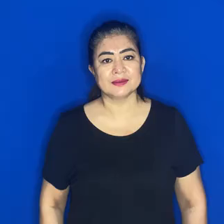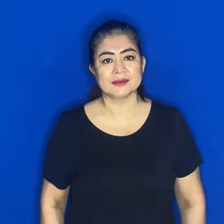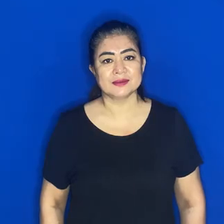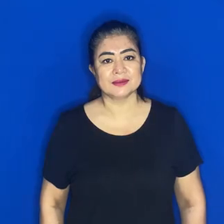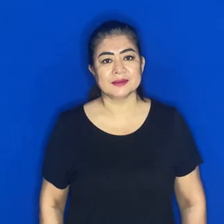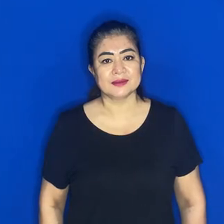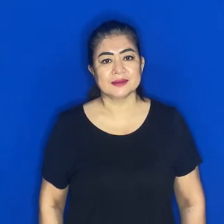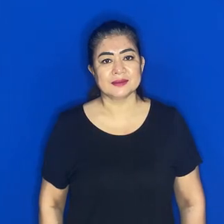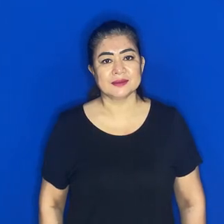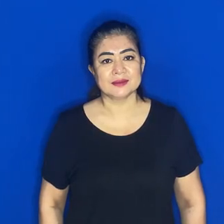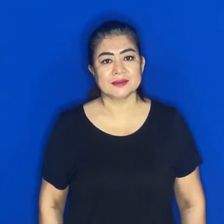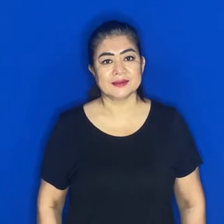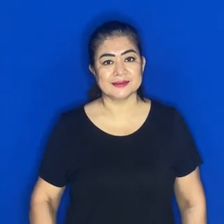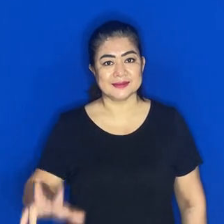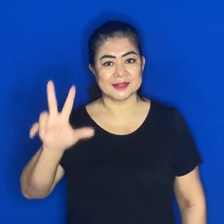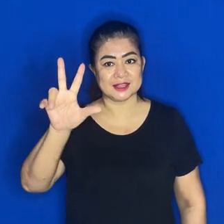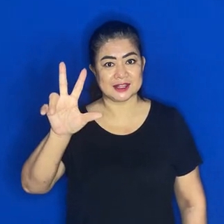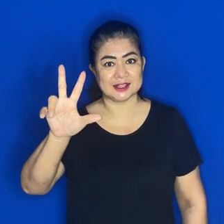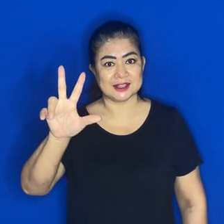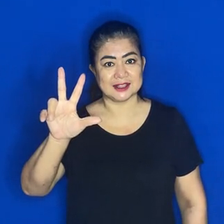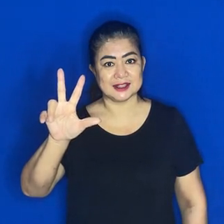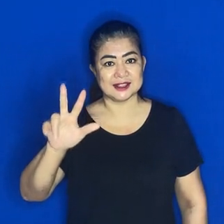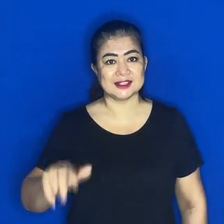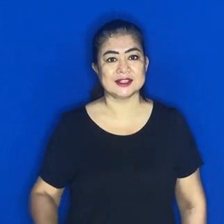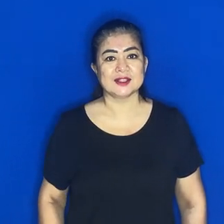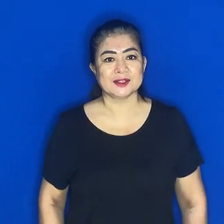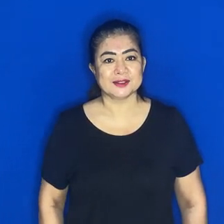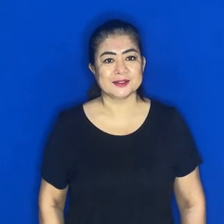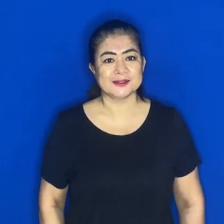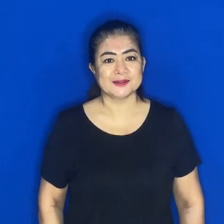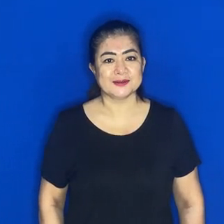three